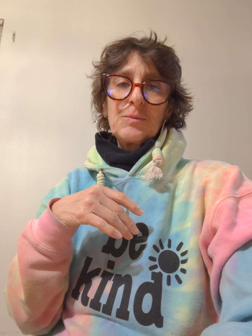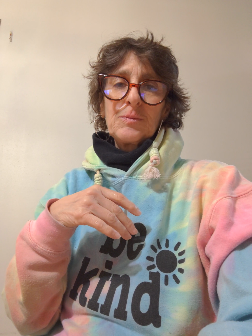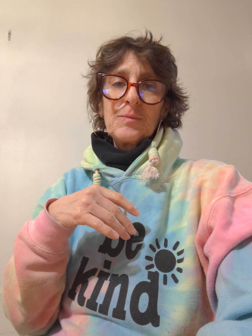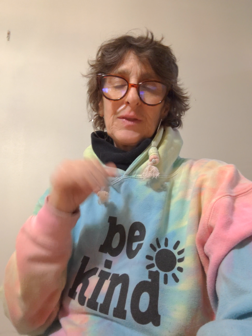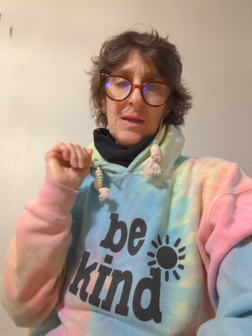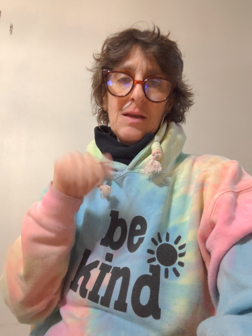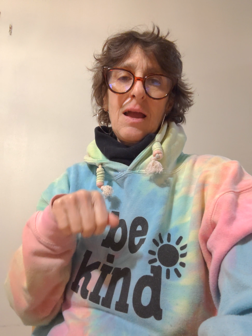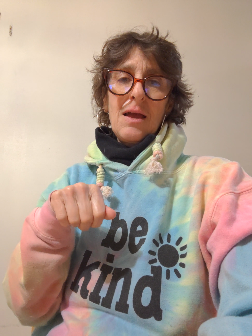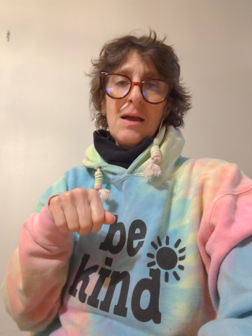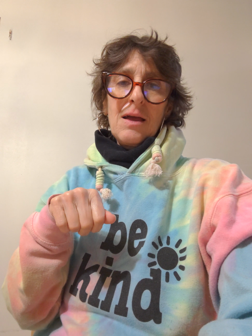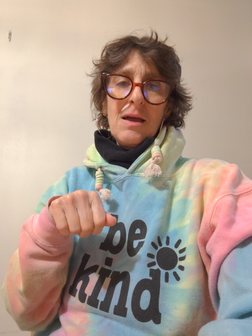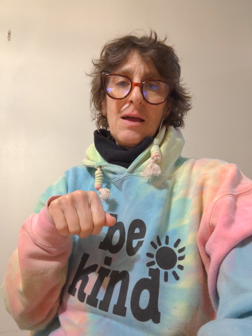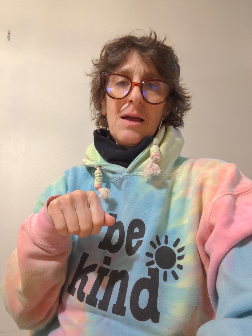can